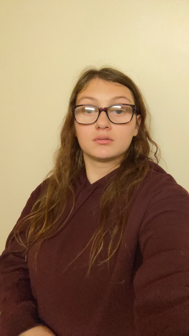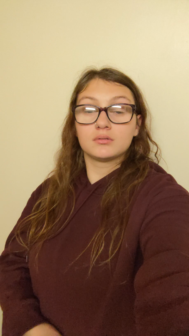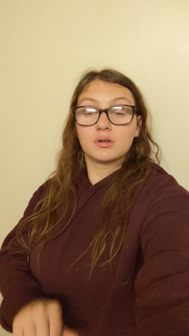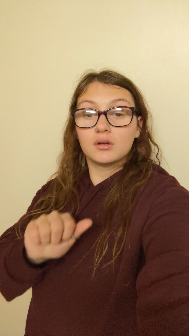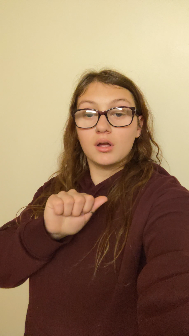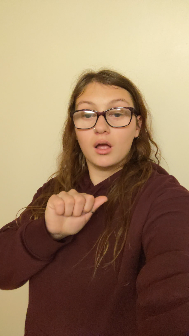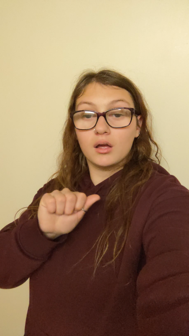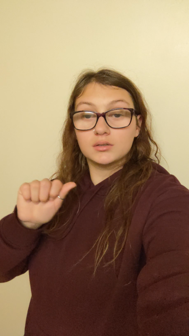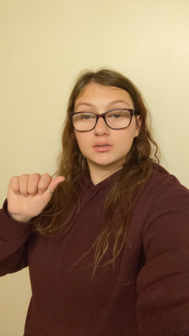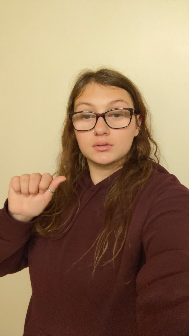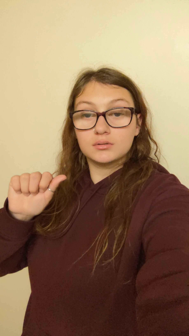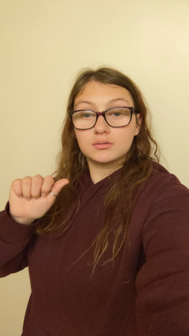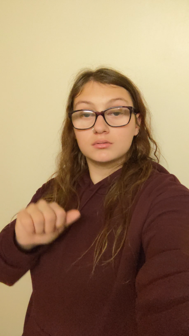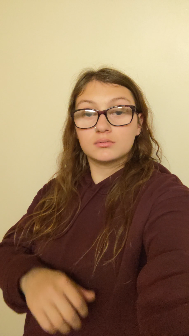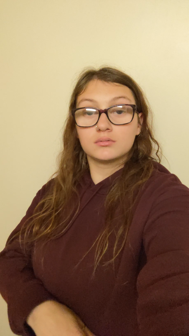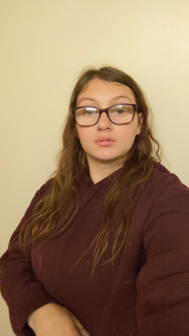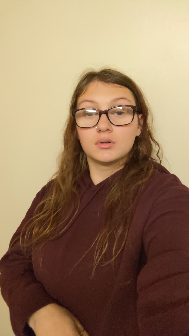a